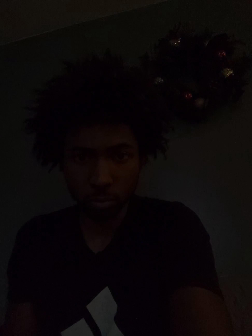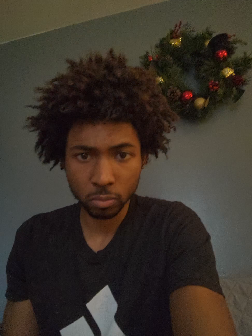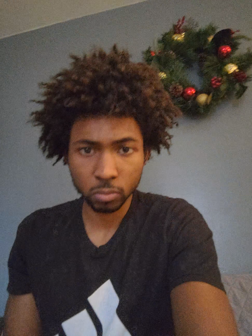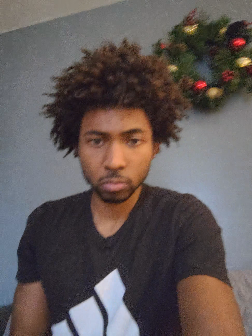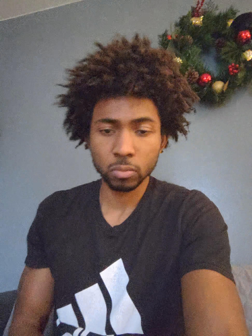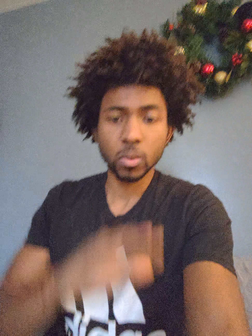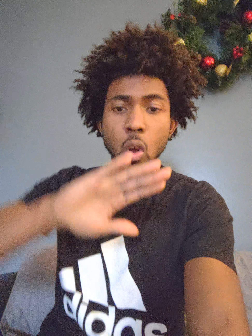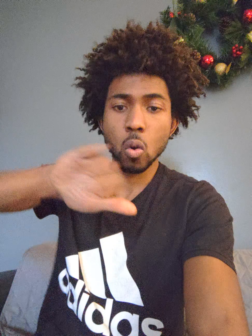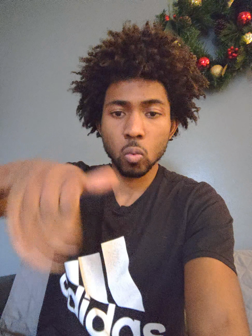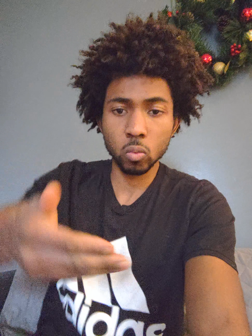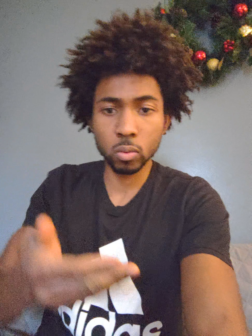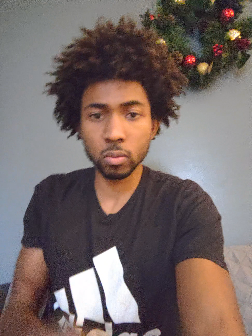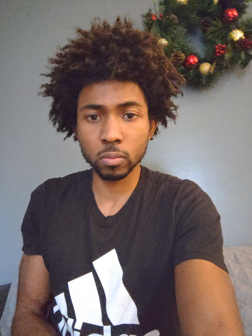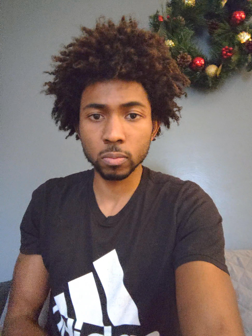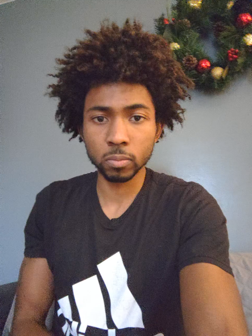all